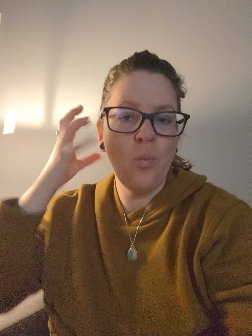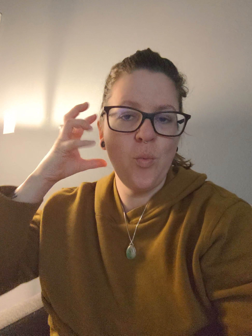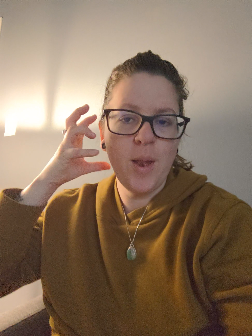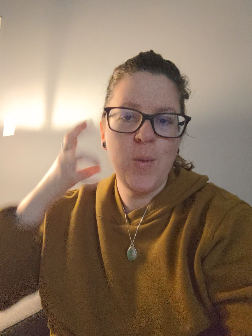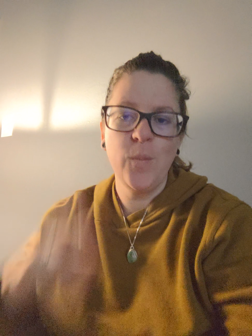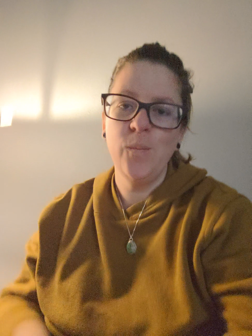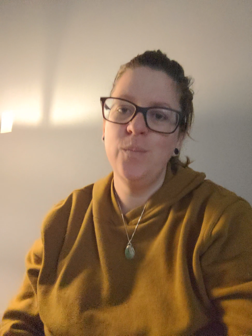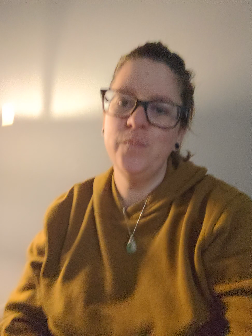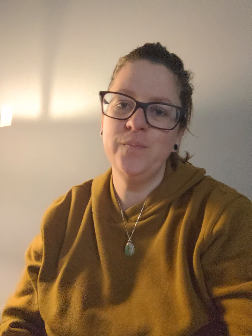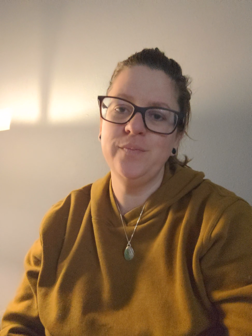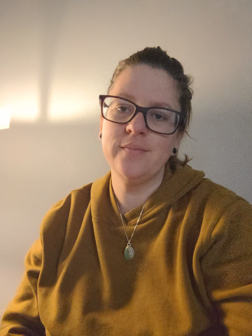radio